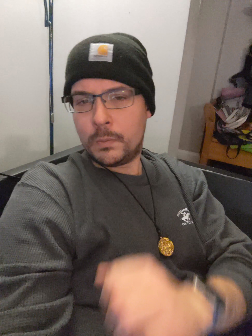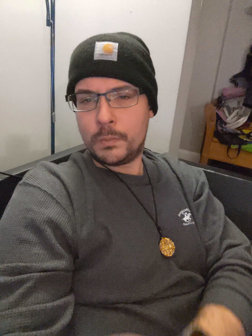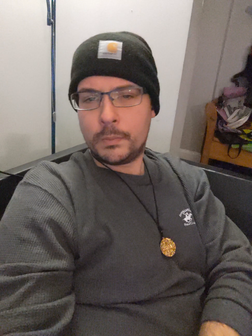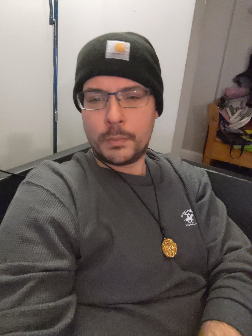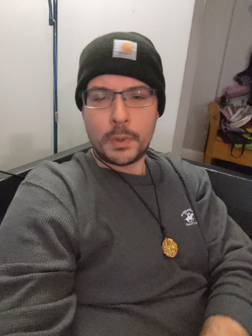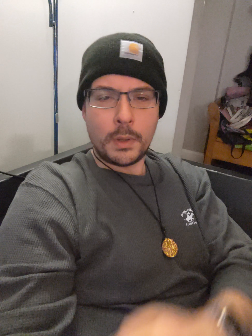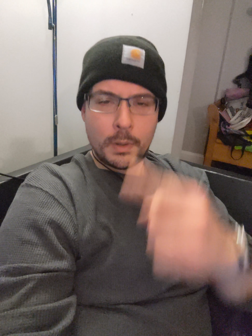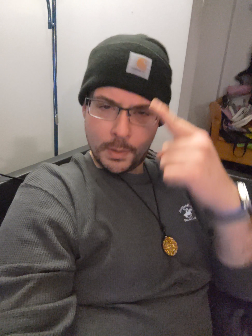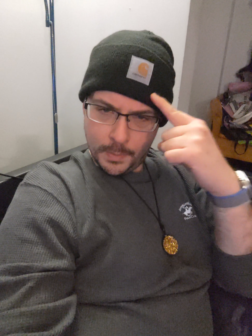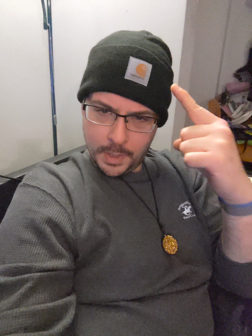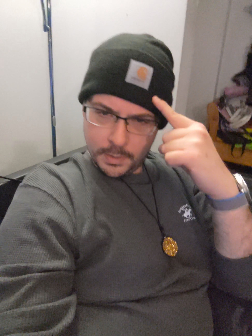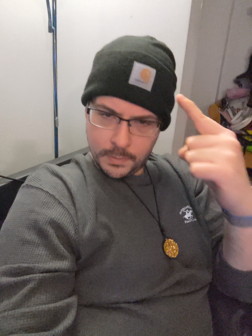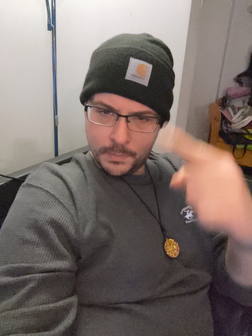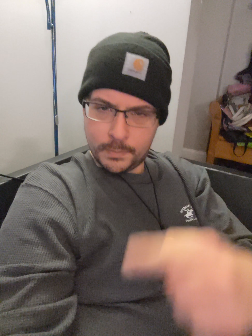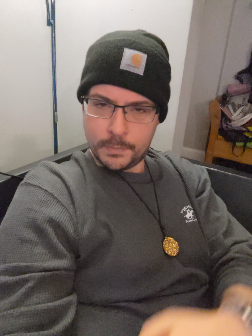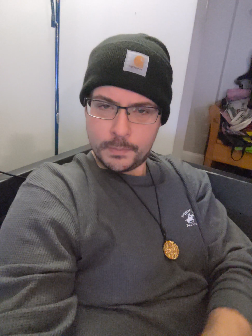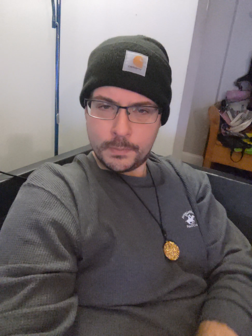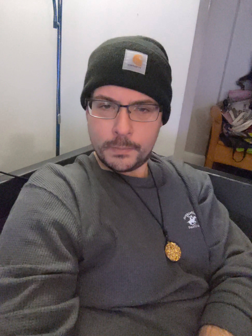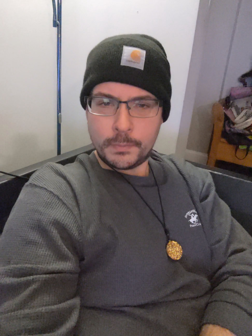penny